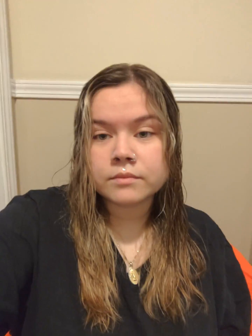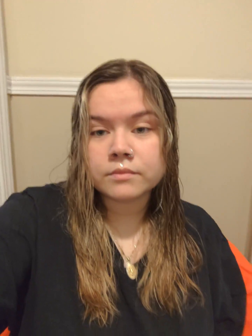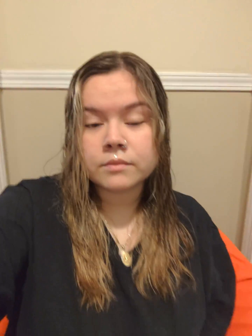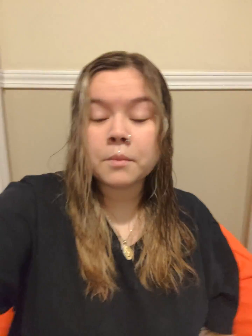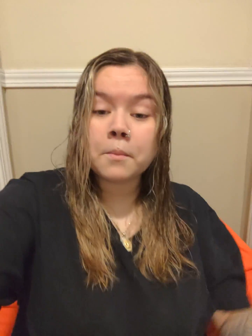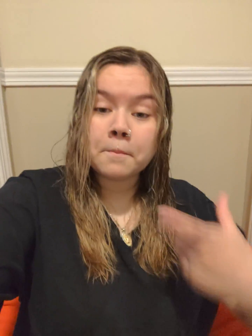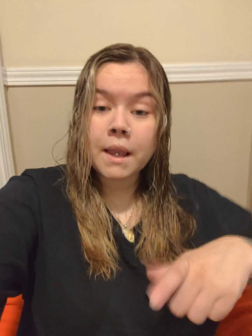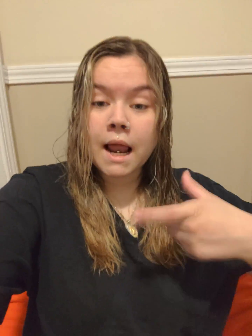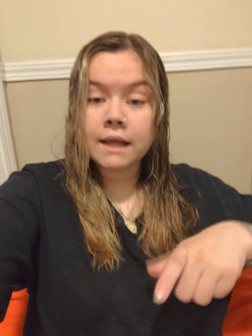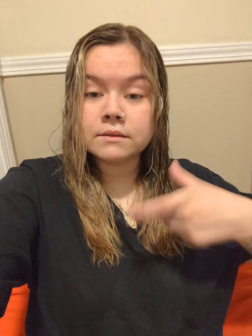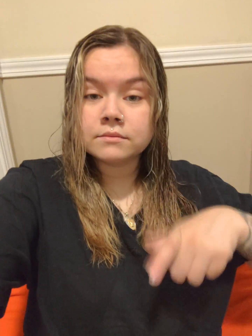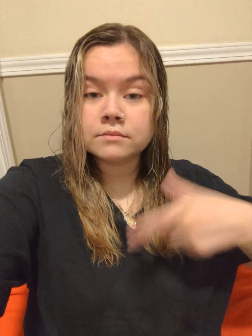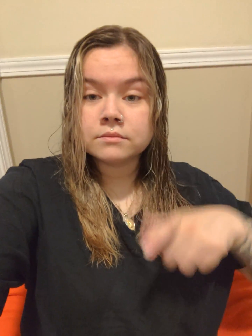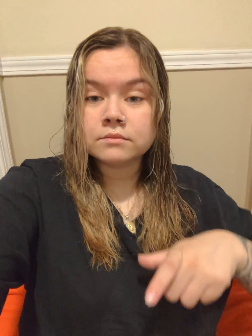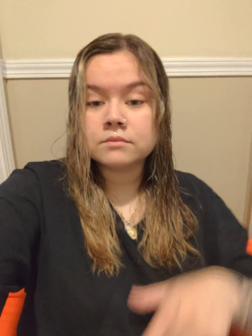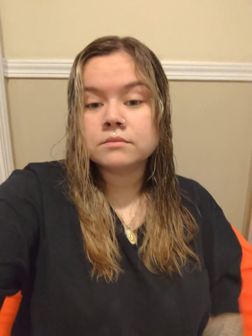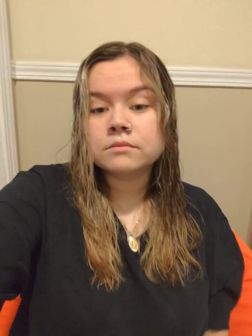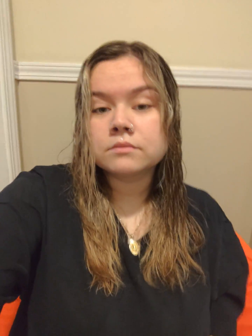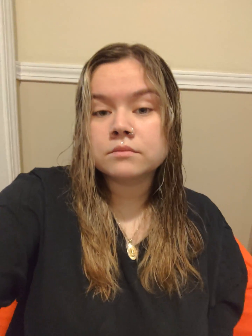plate